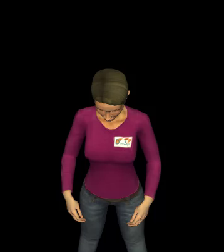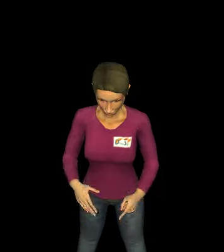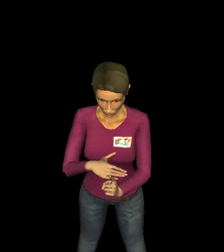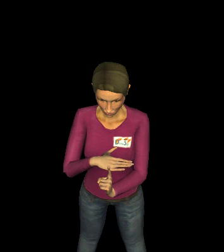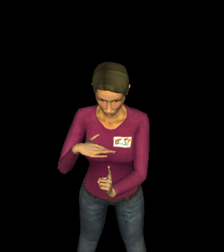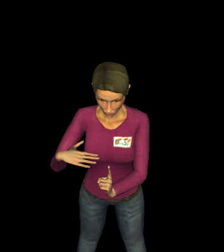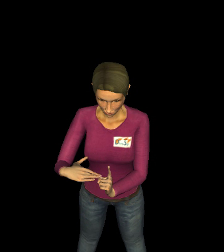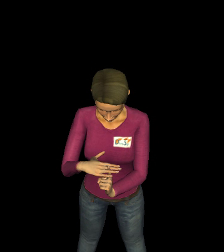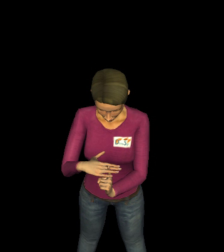مجتمع